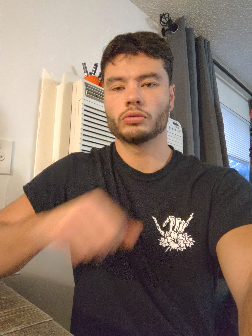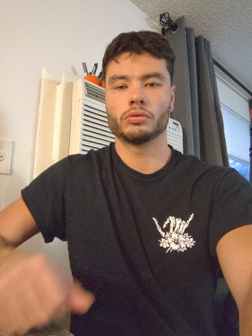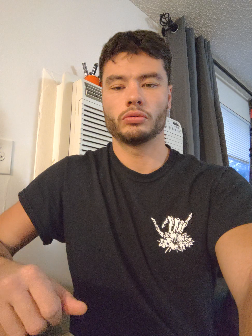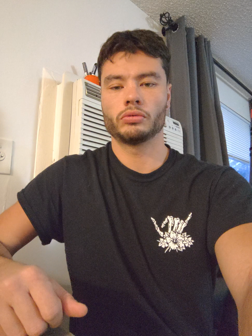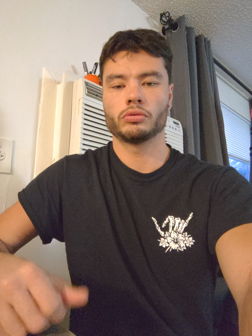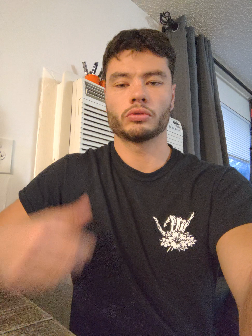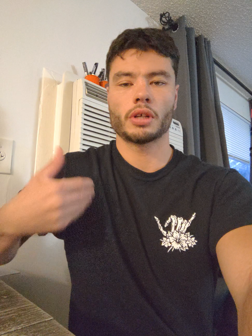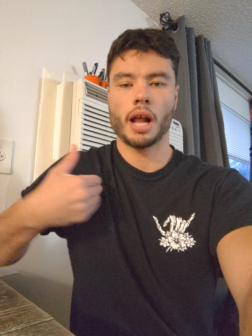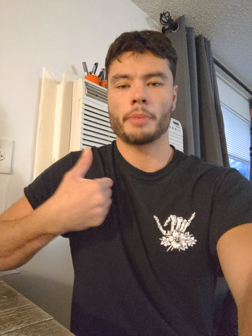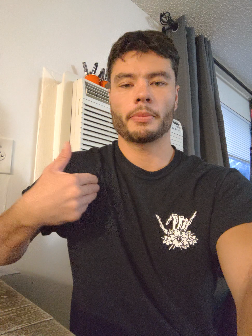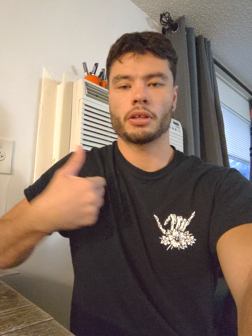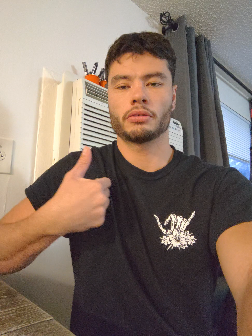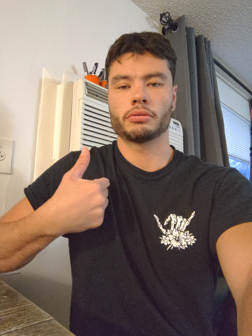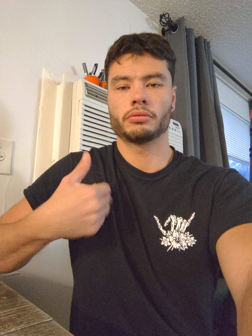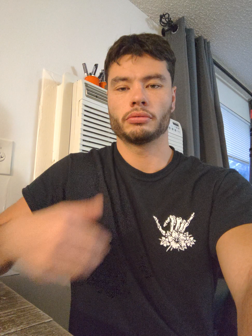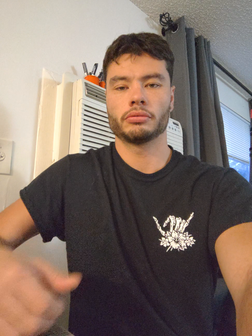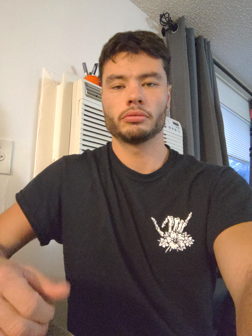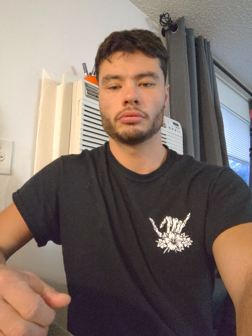animal